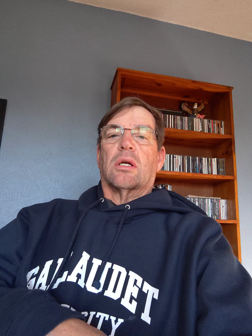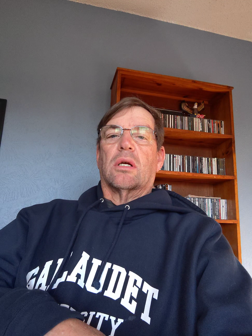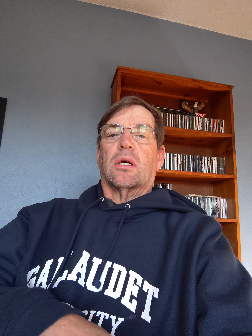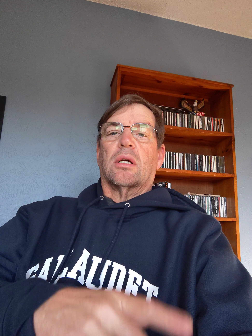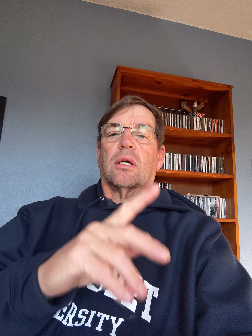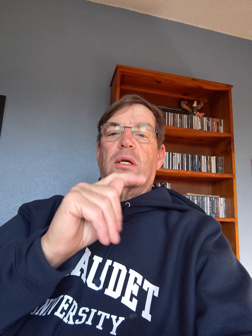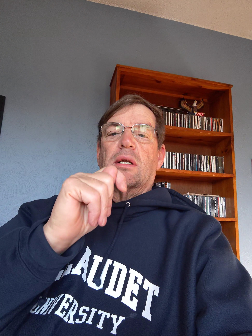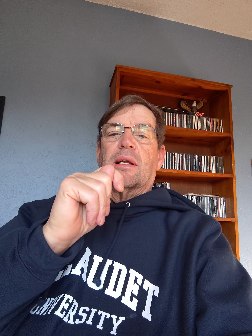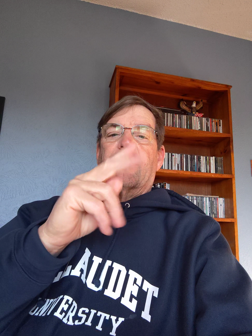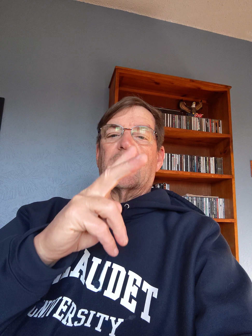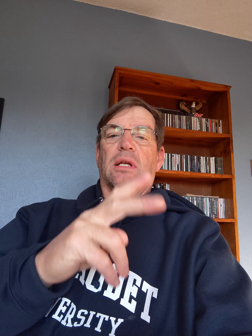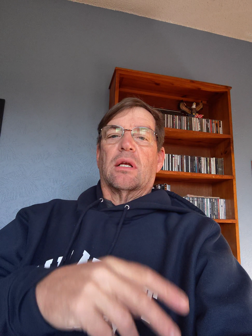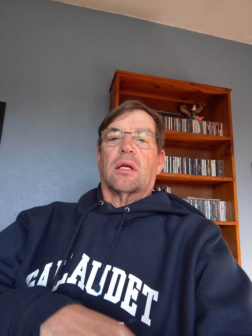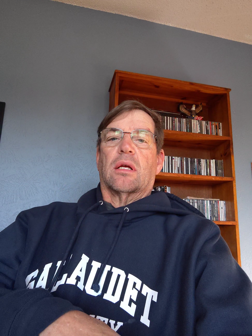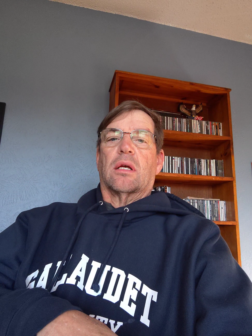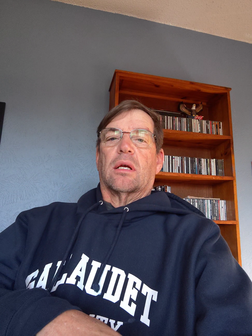TV